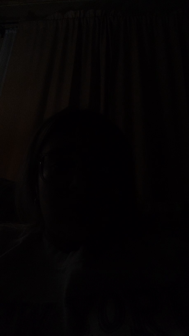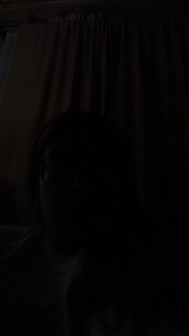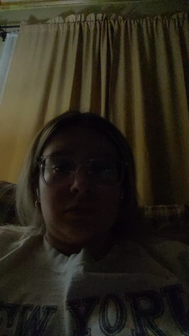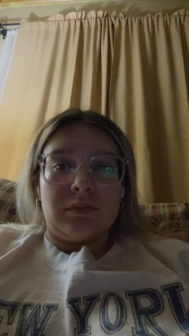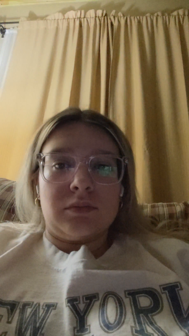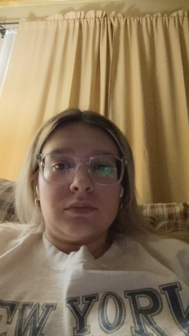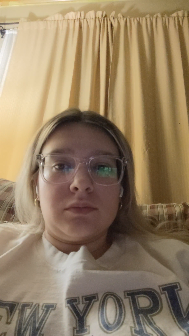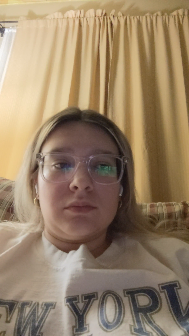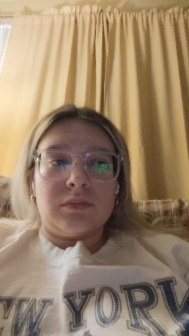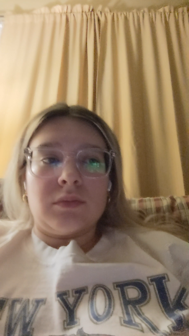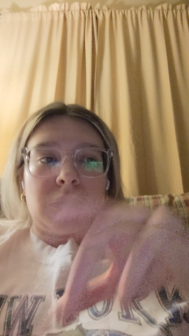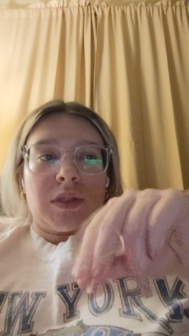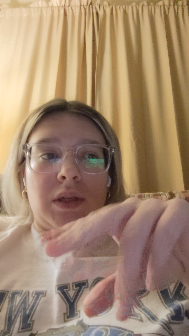diaper